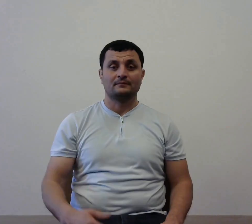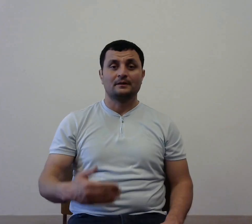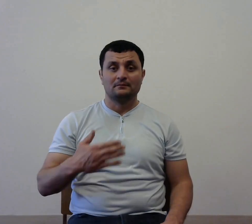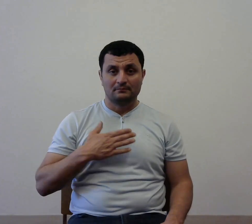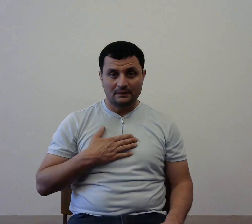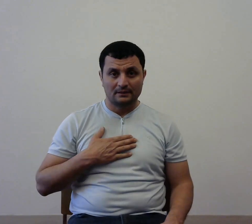mən